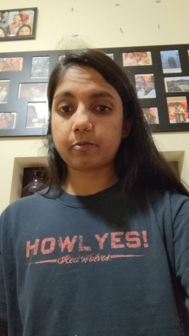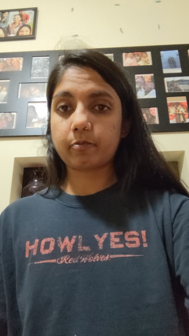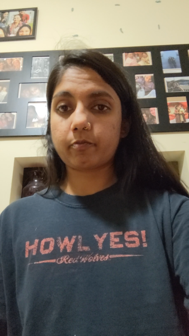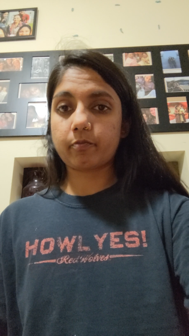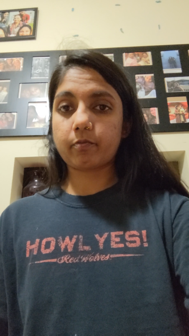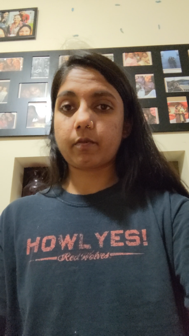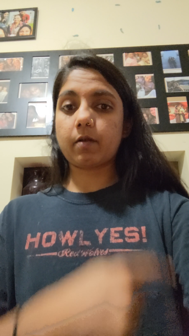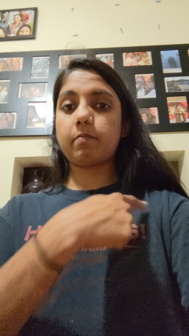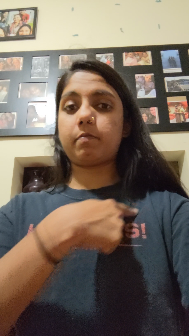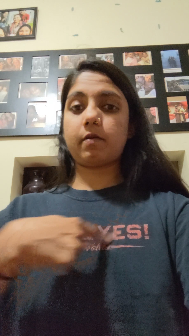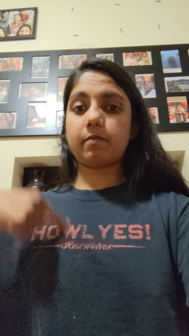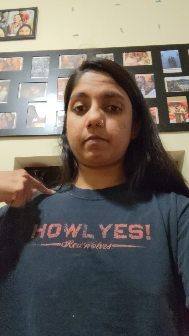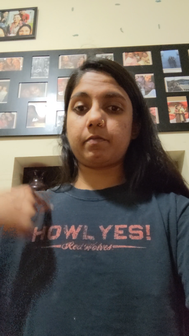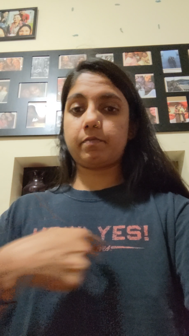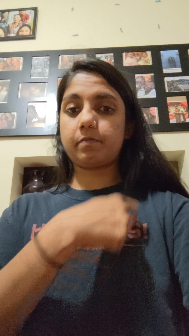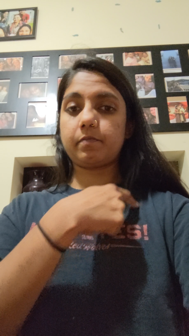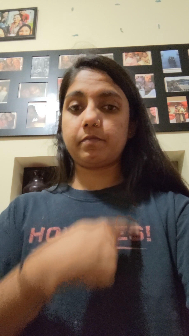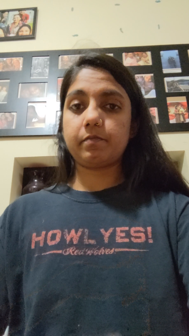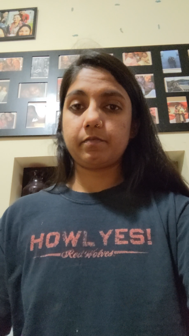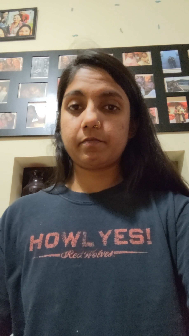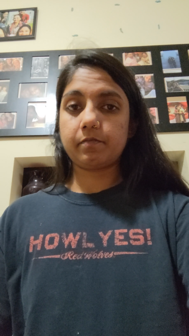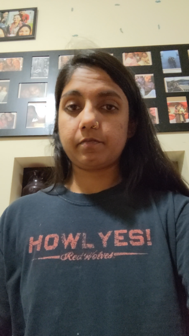bib